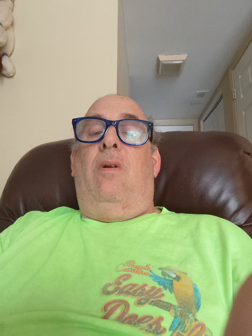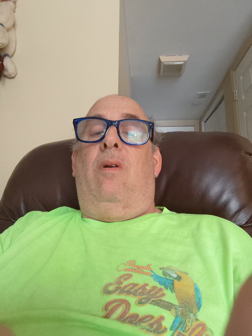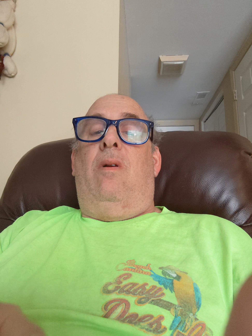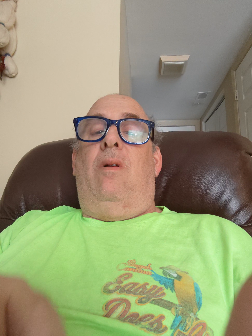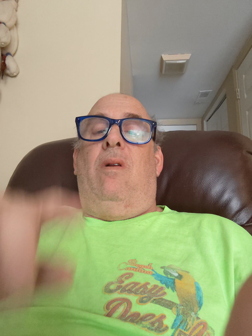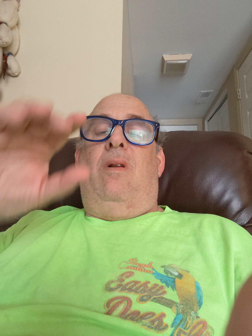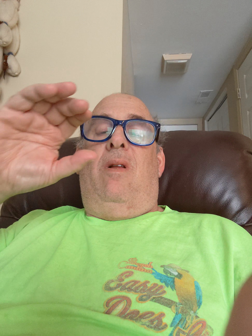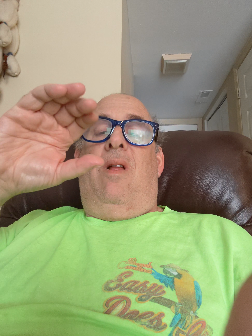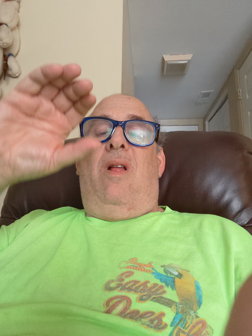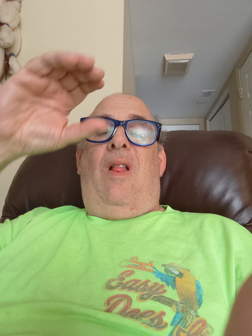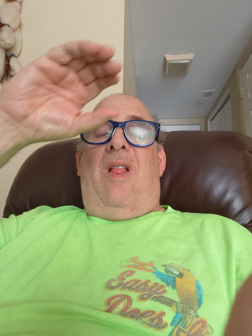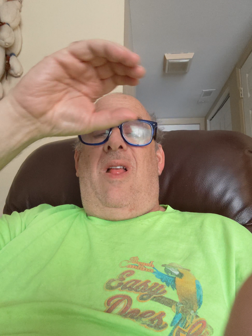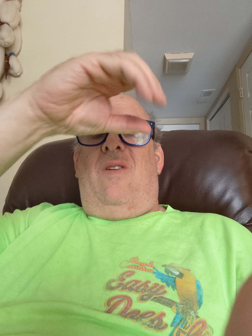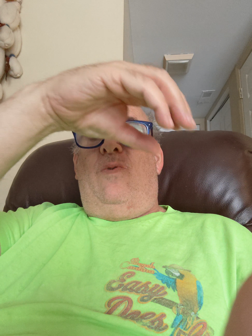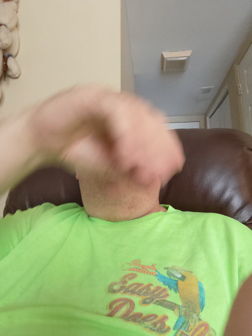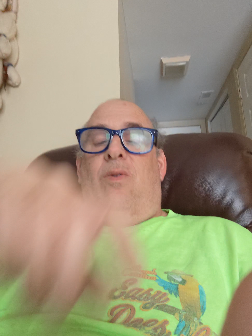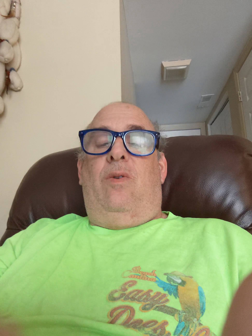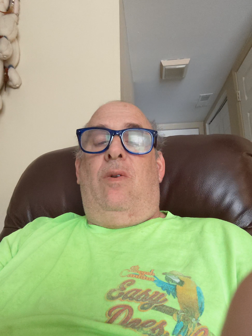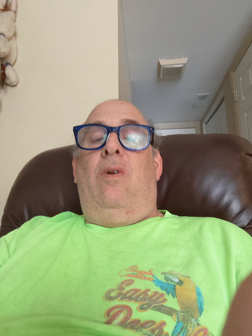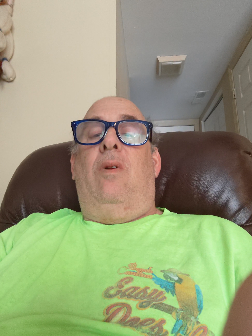cloud